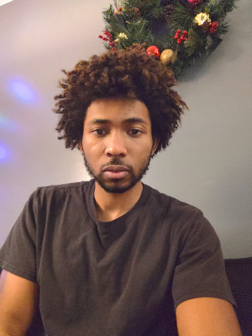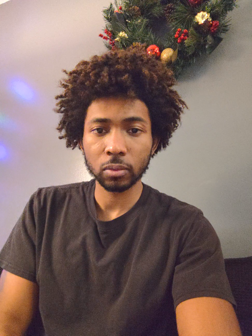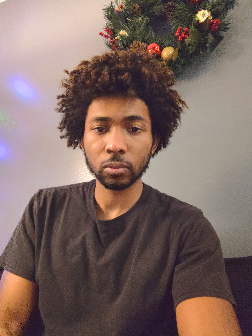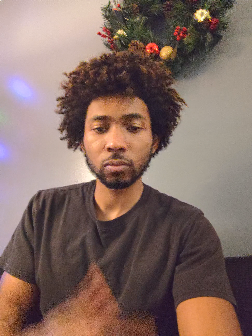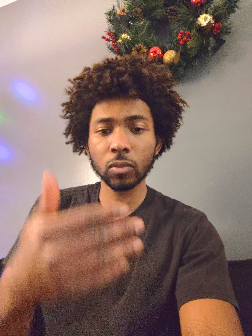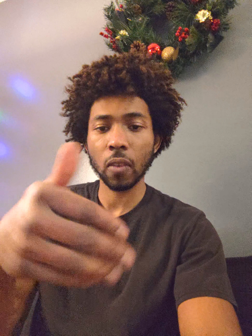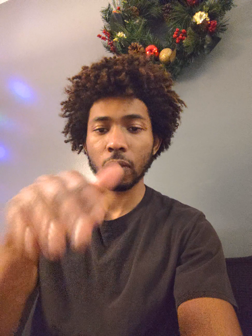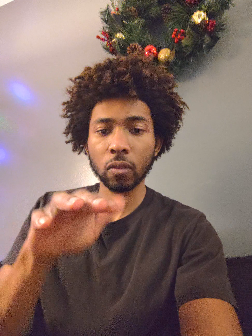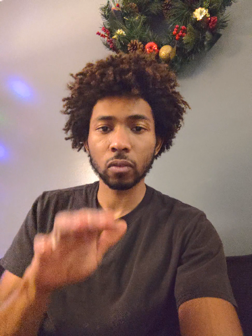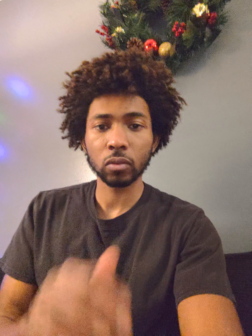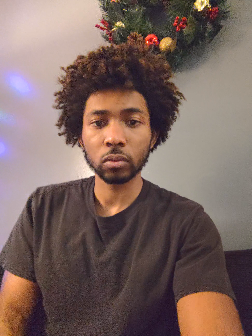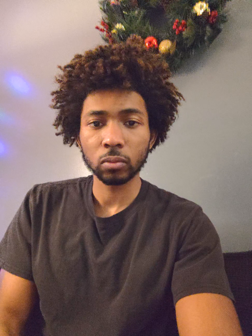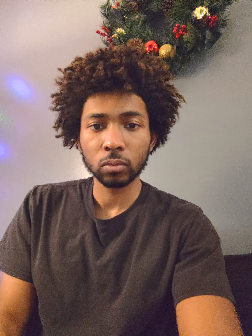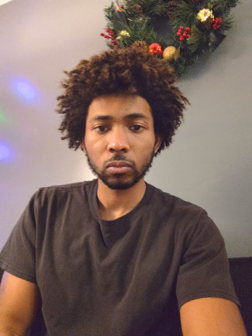mitten